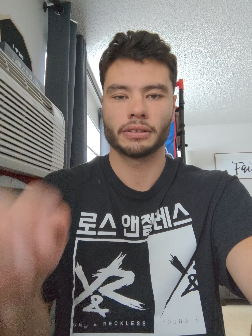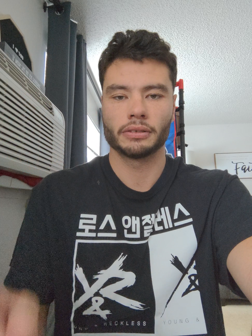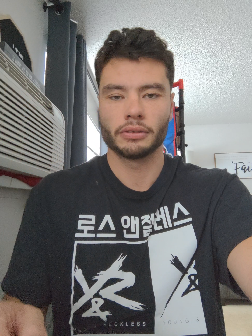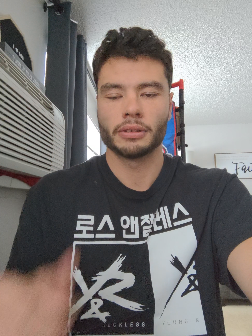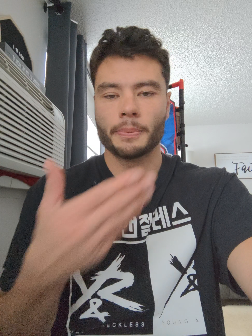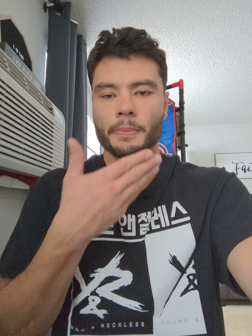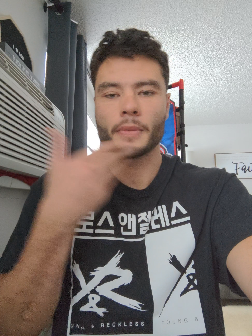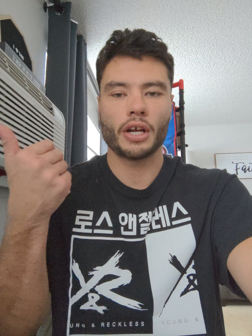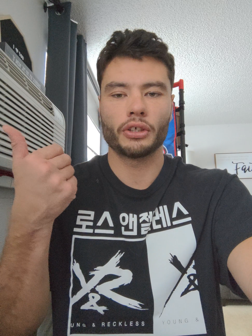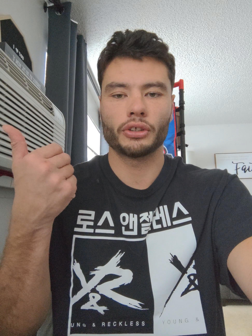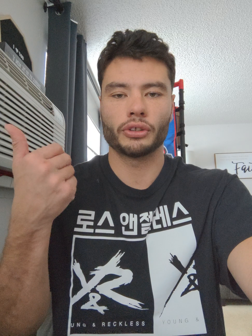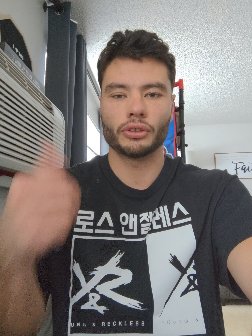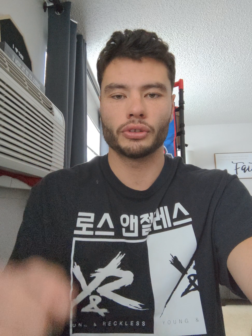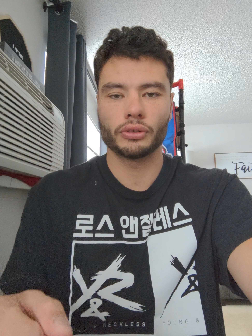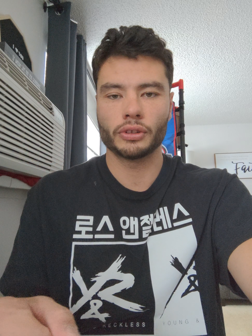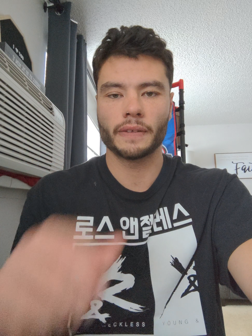better